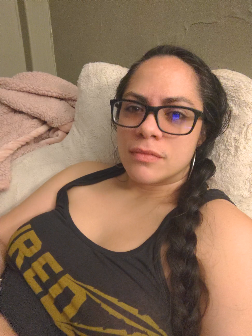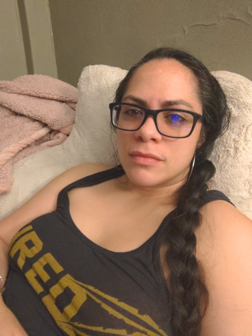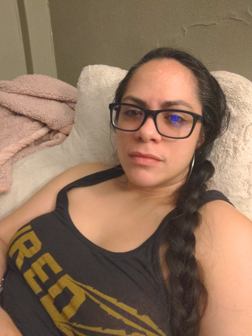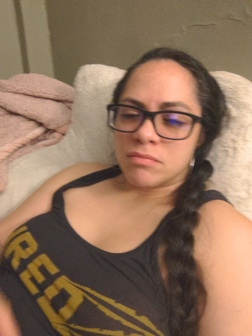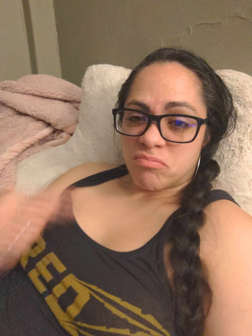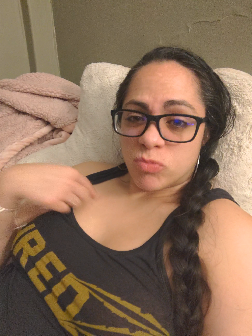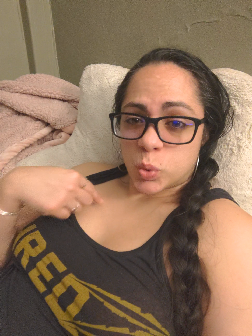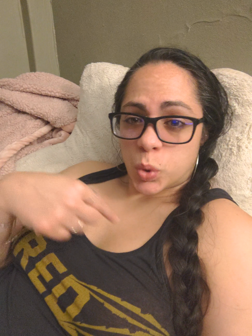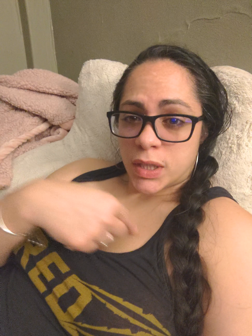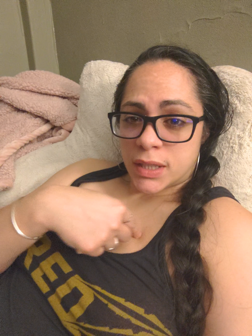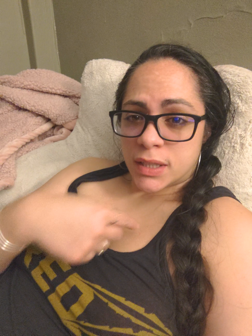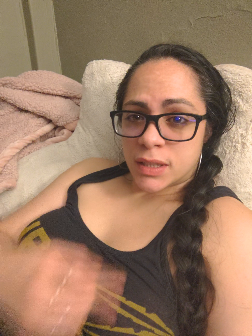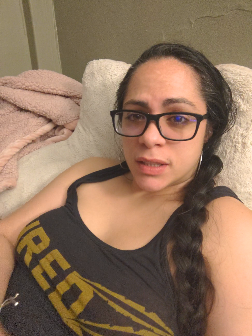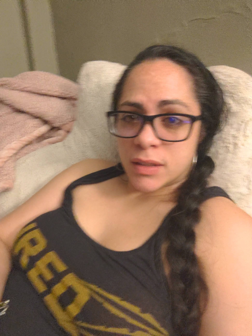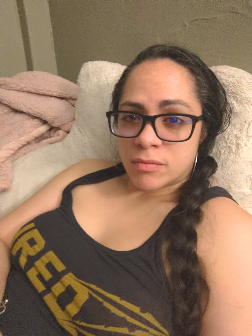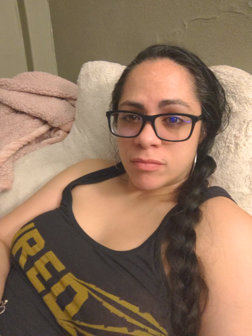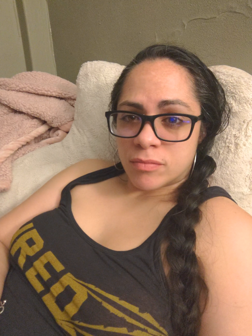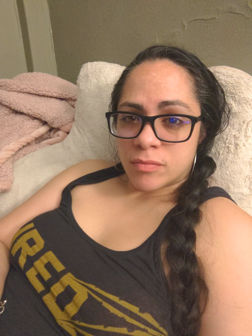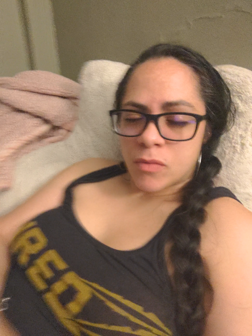we